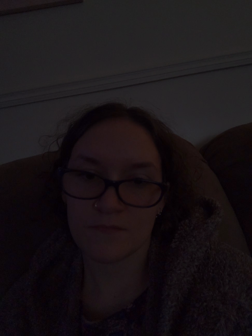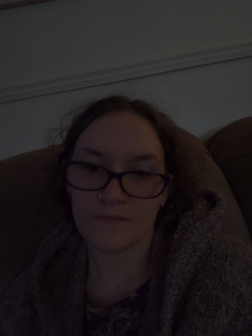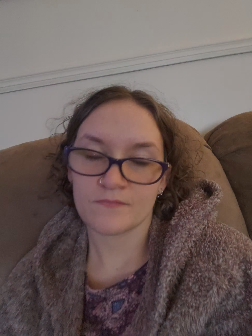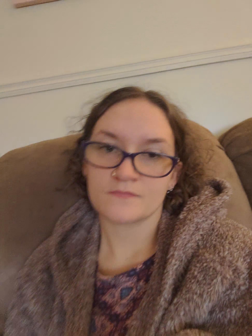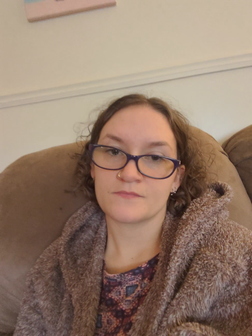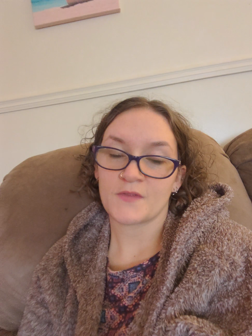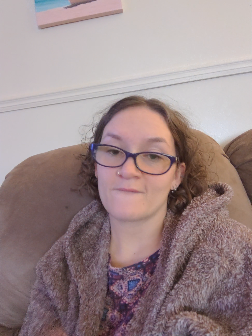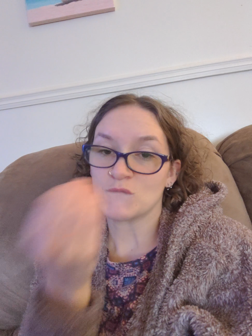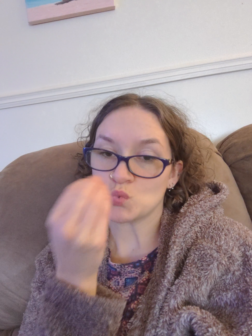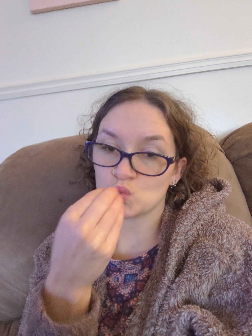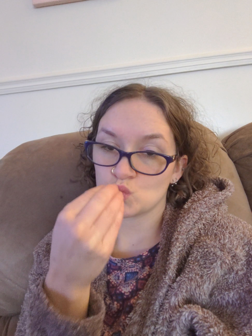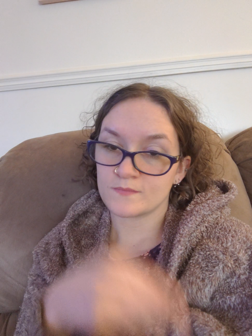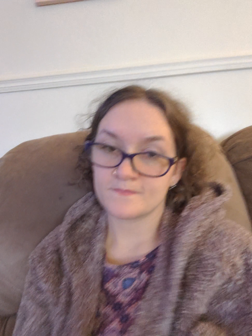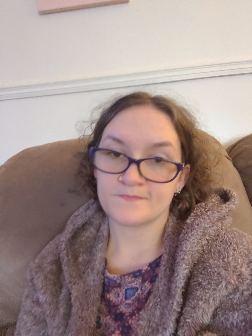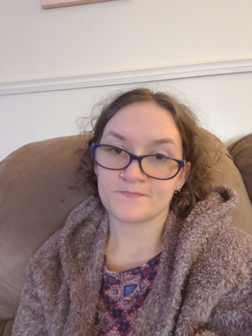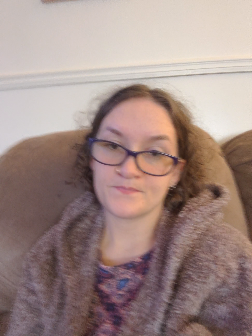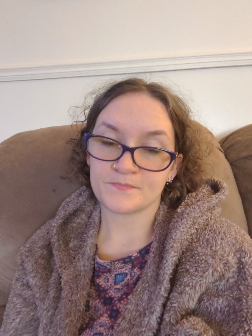food